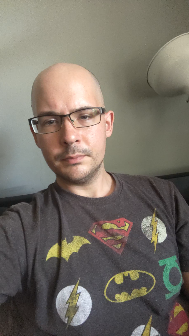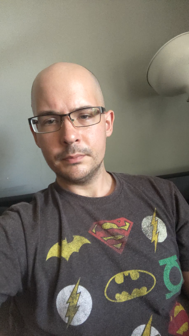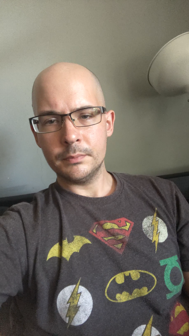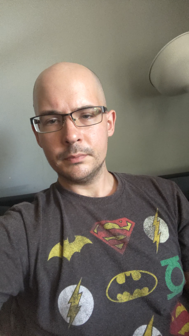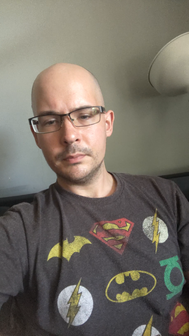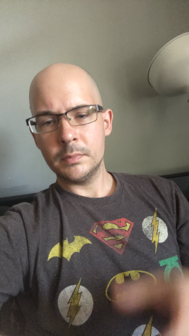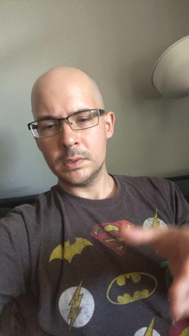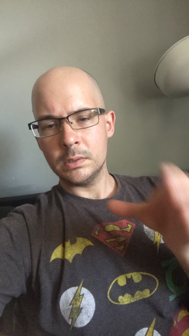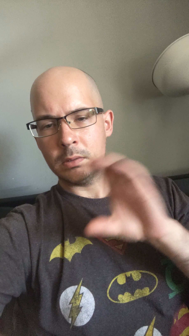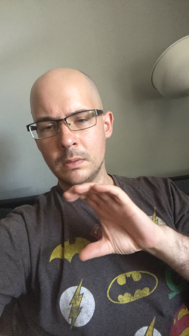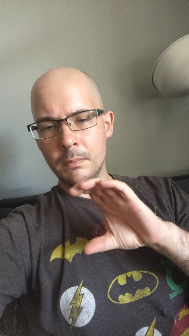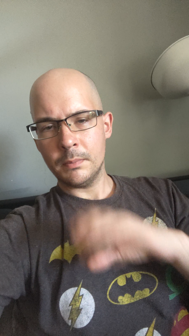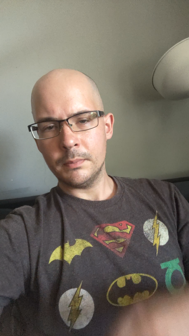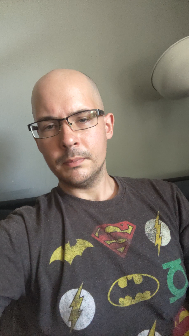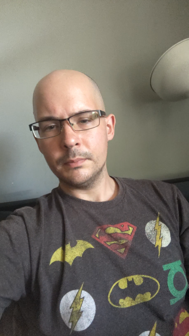dump